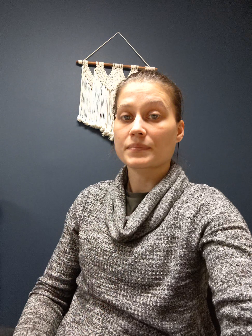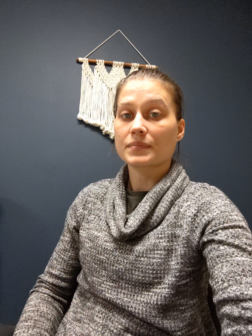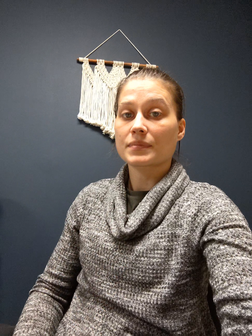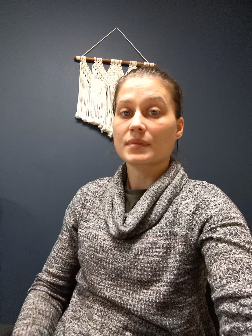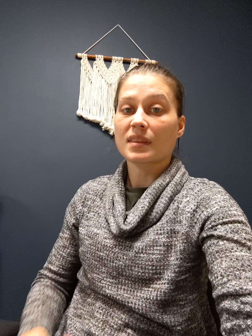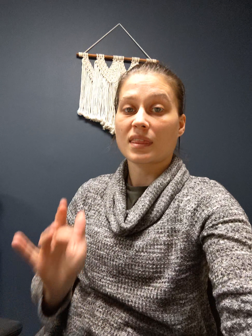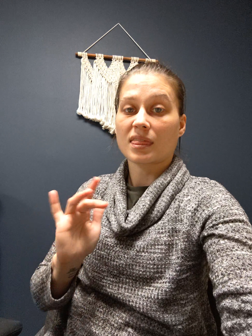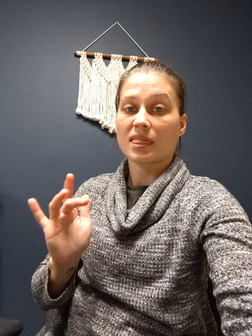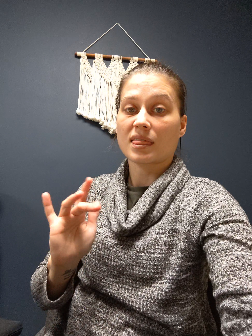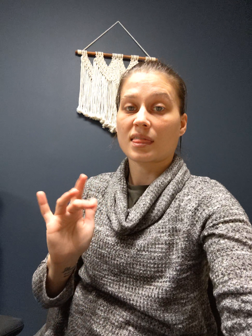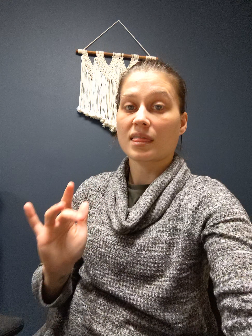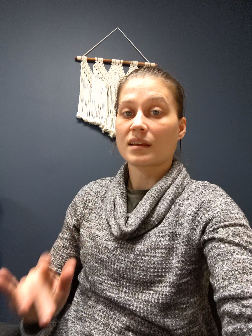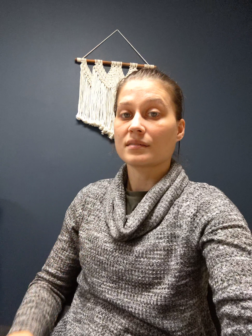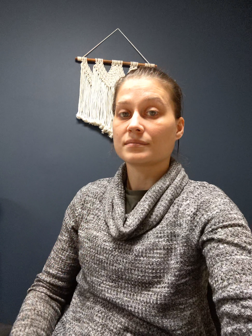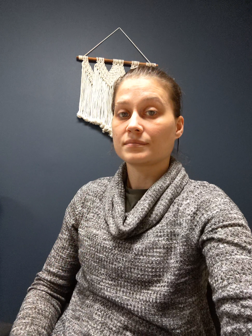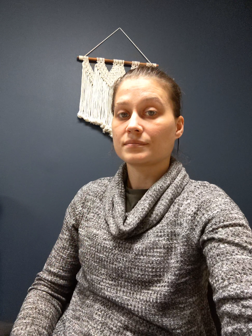yucky